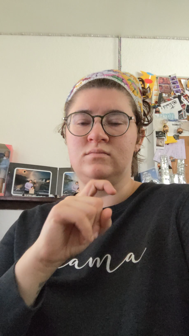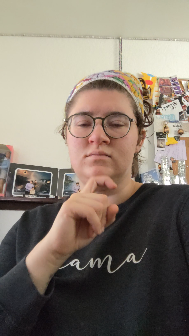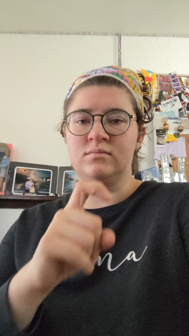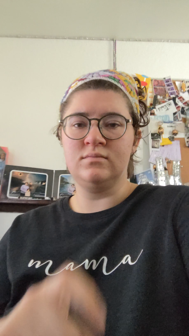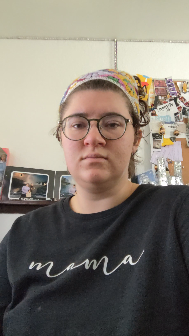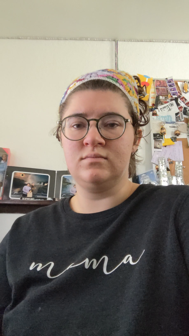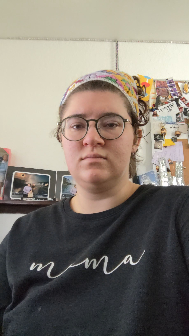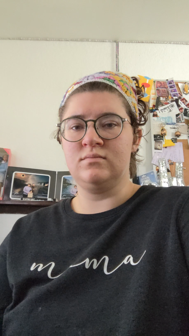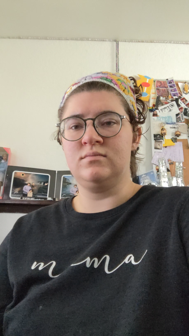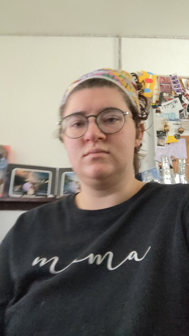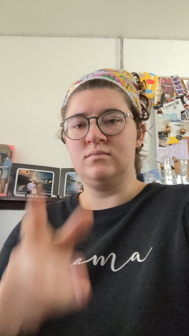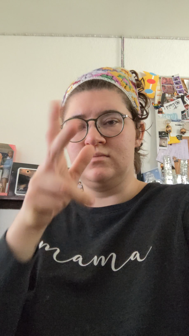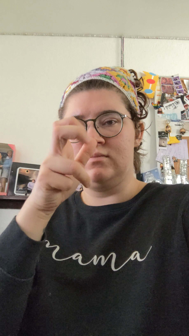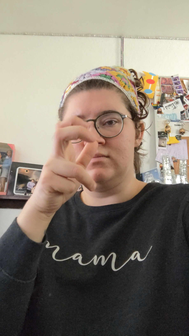ant